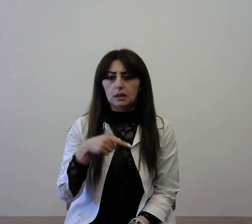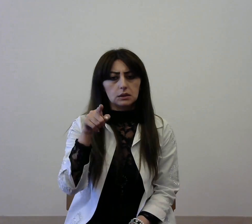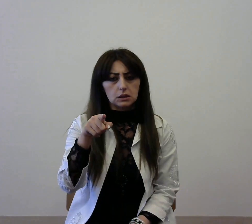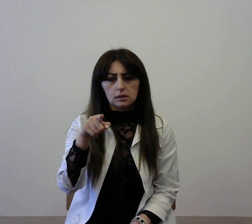sən